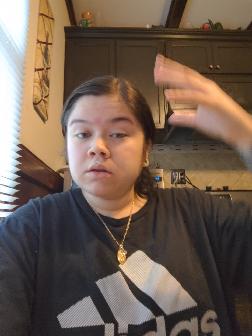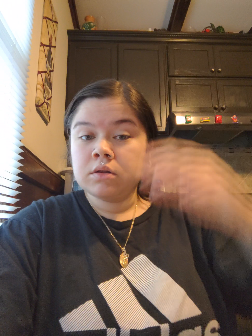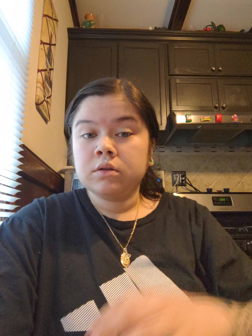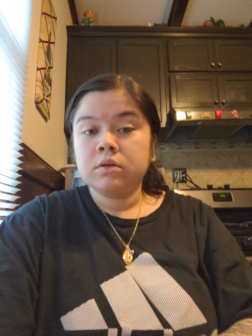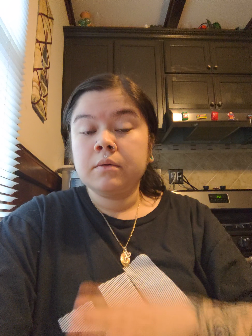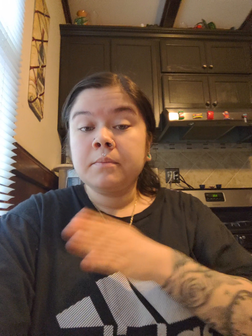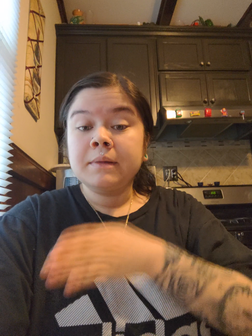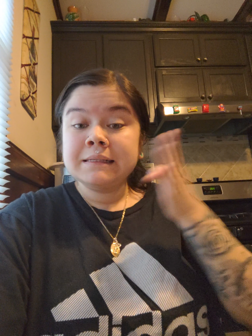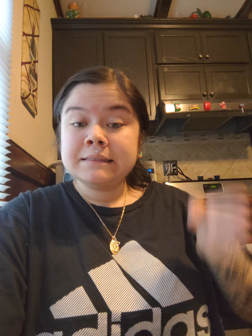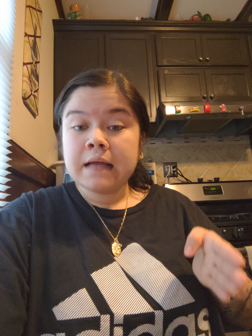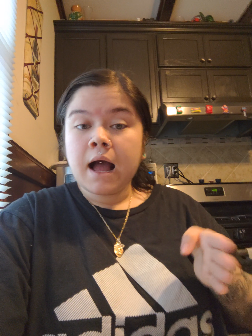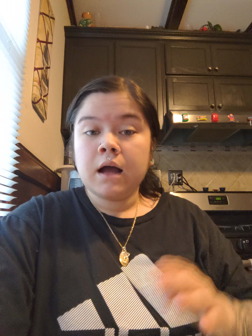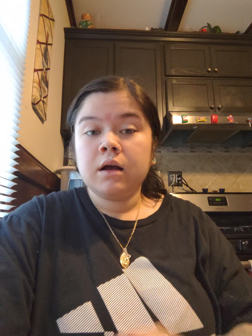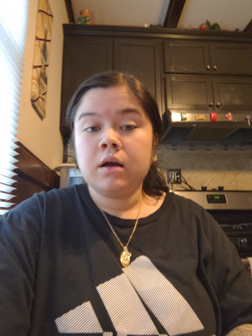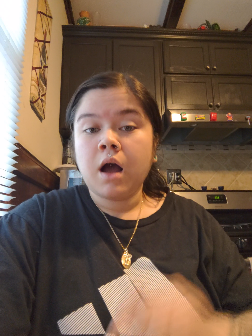beside